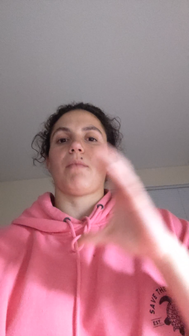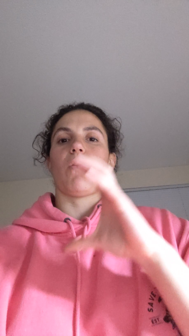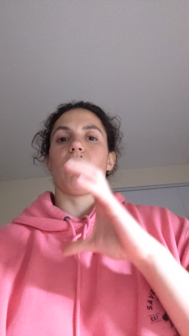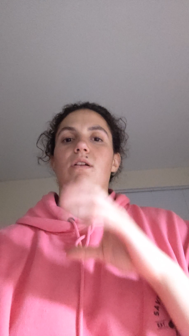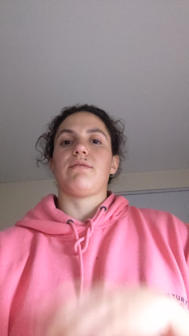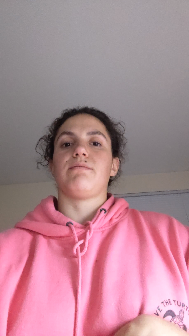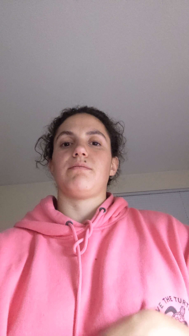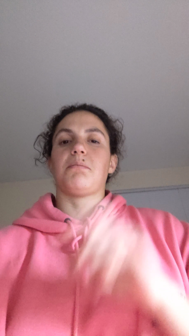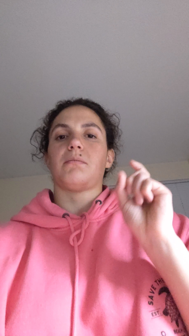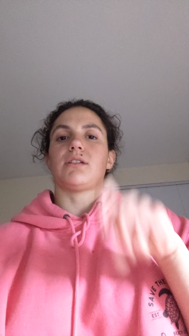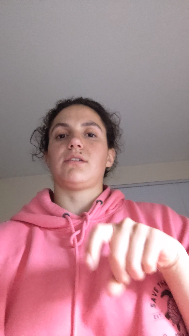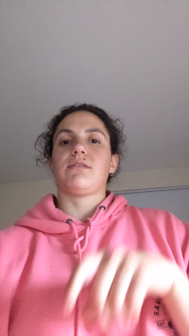must